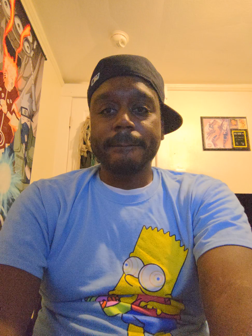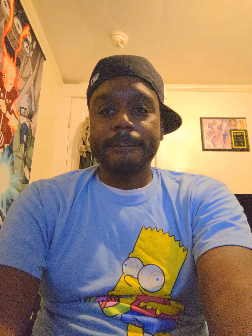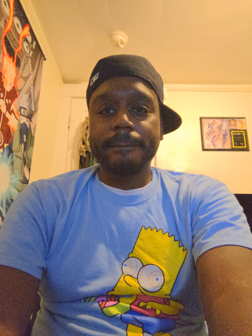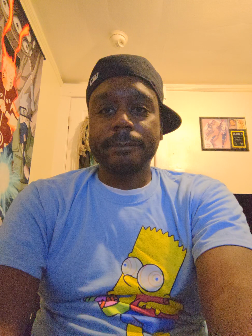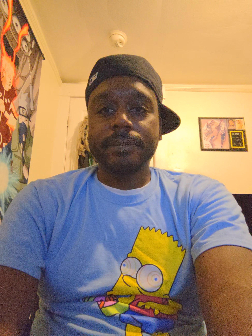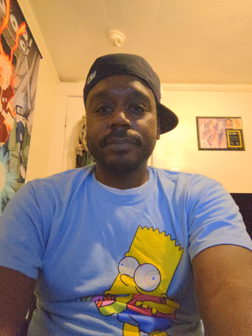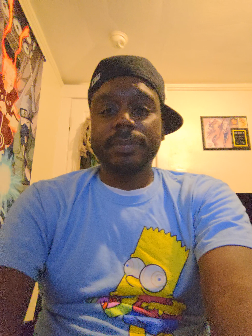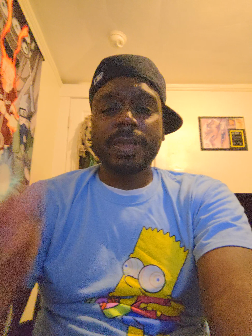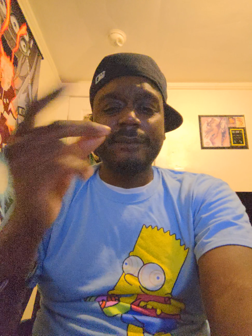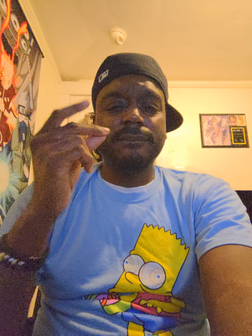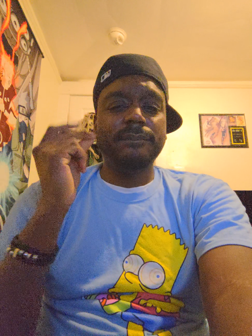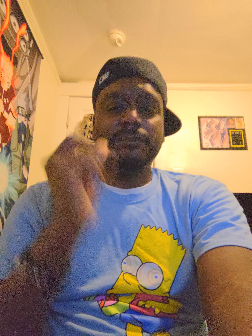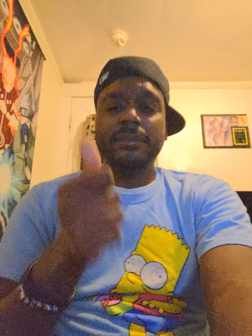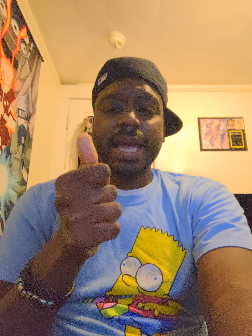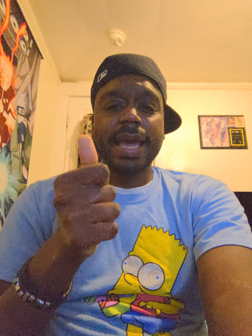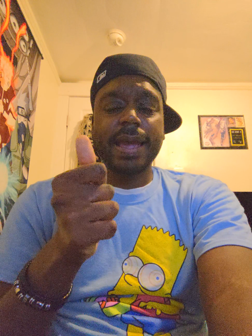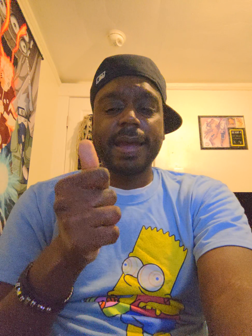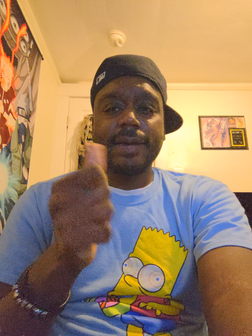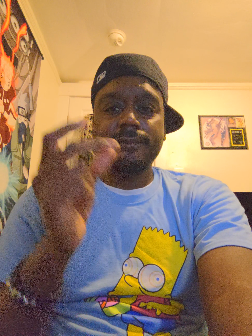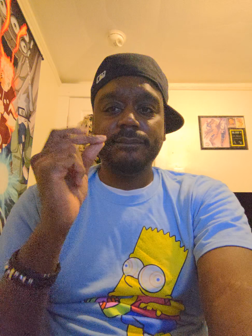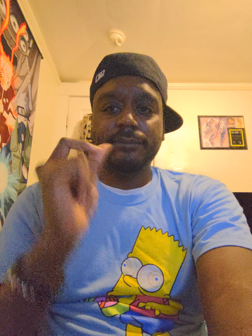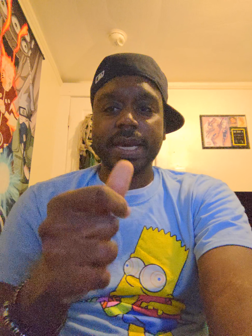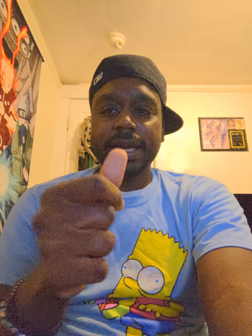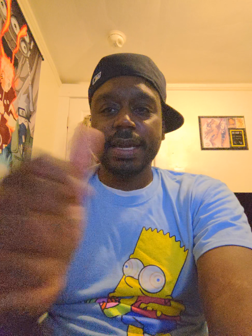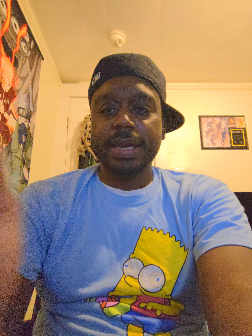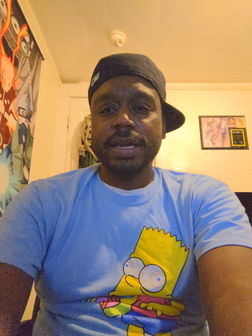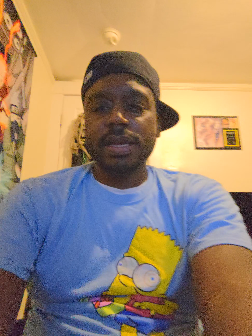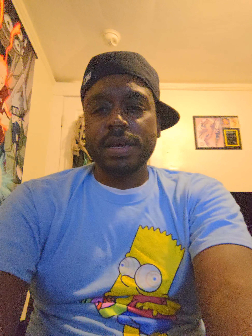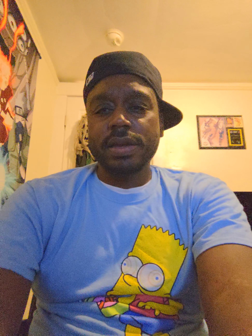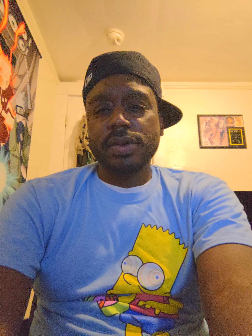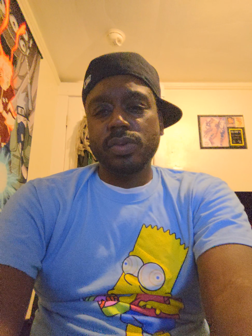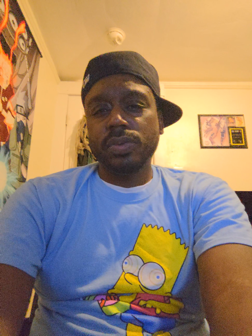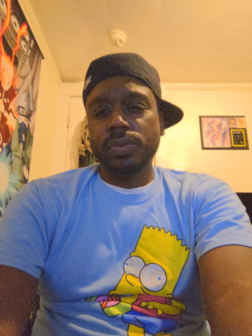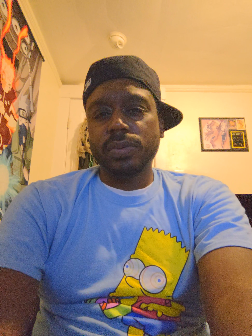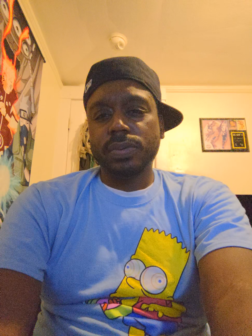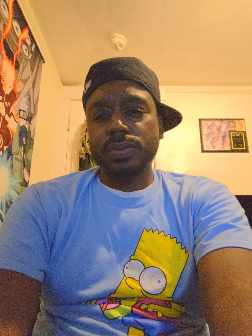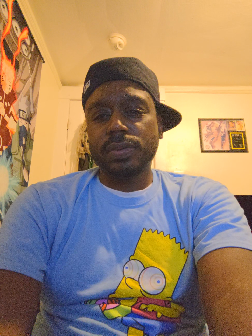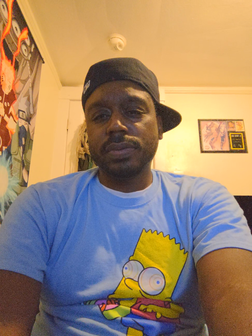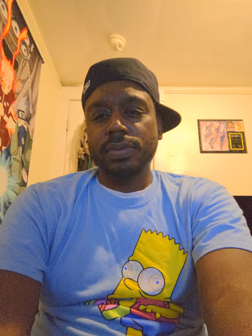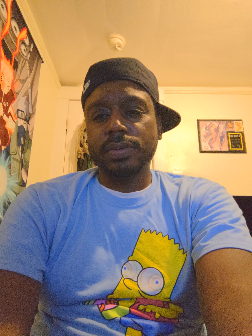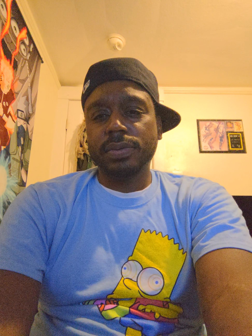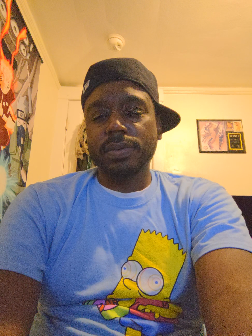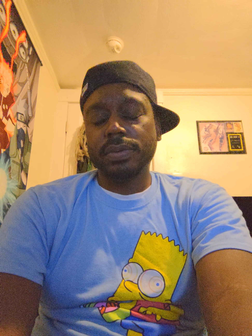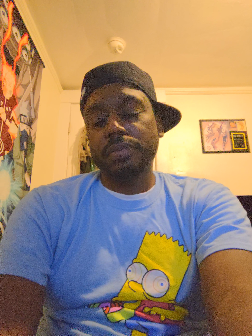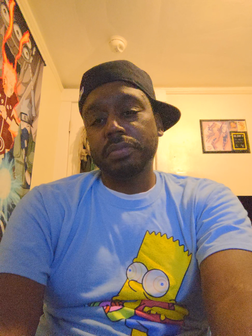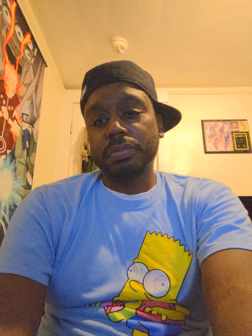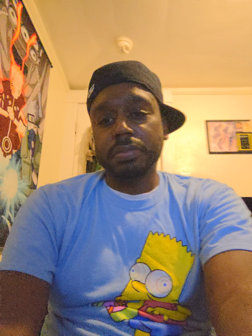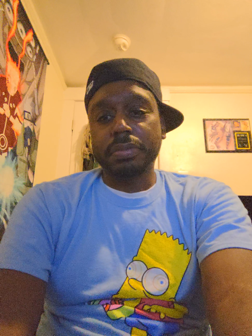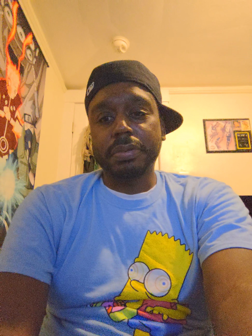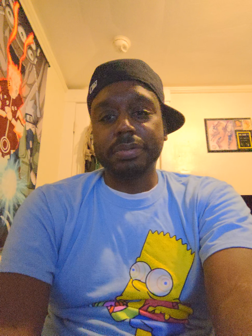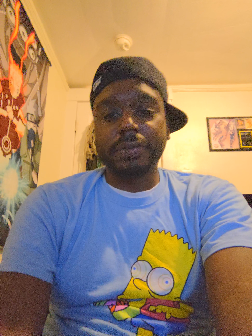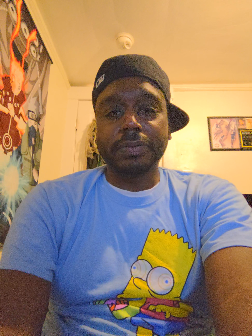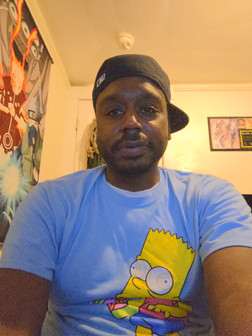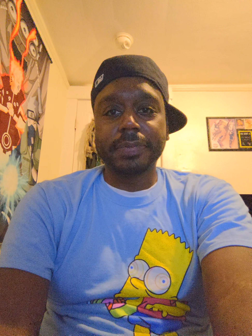fast